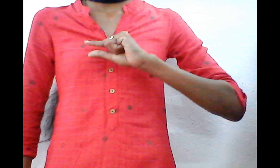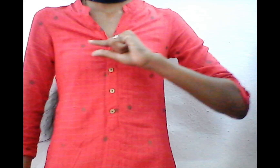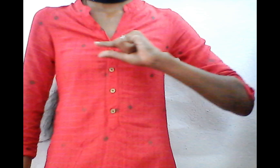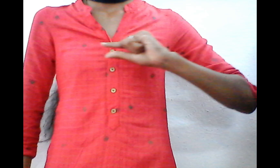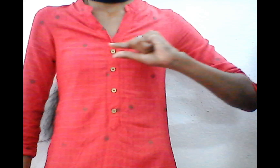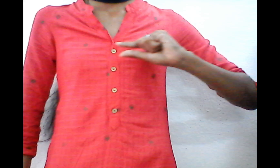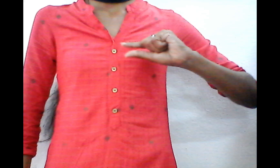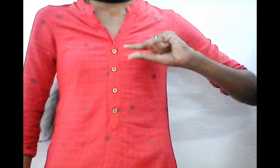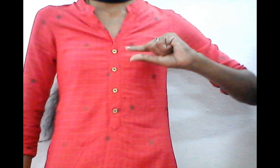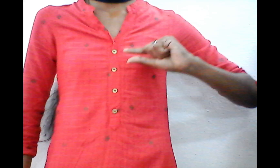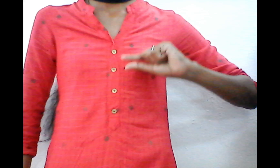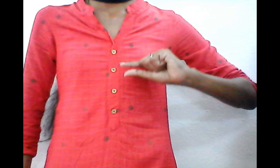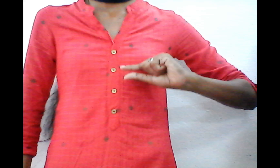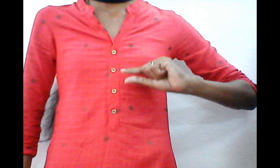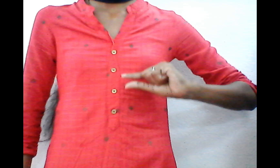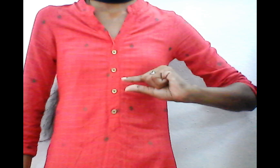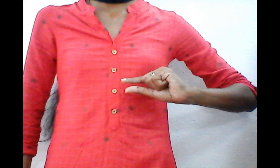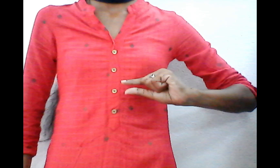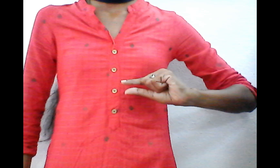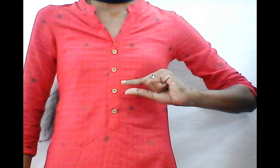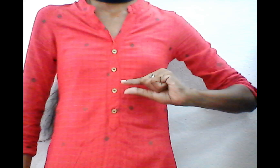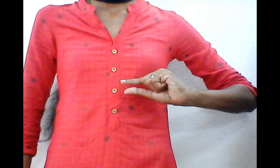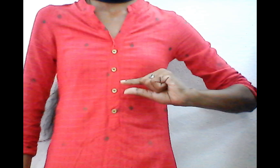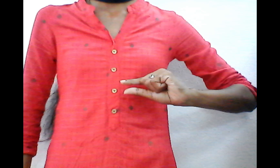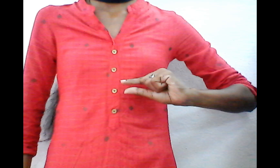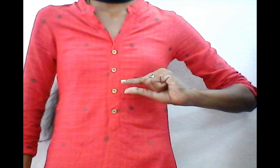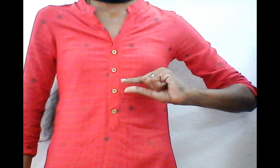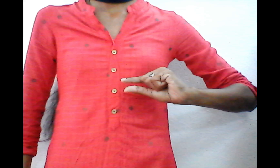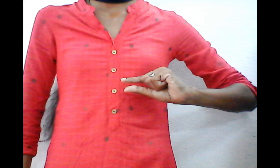ഊ